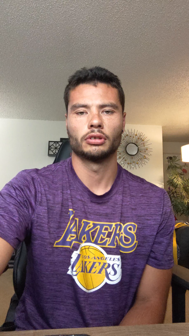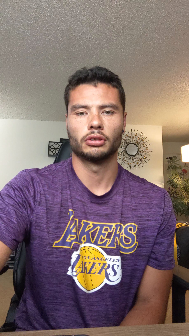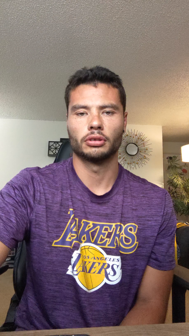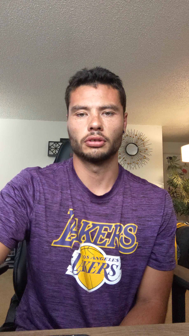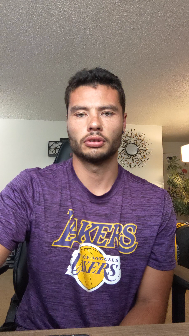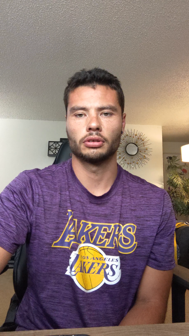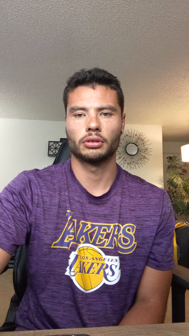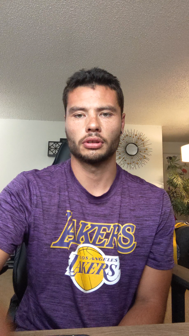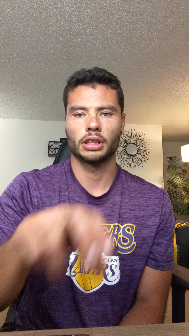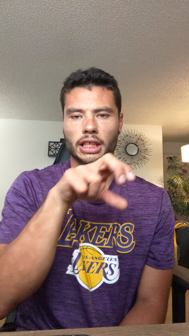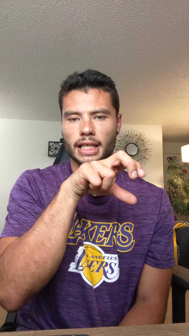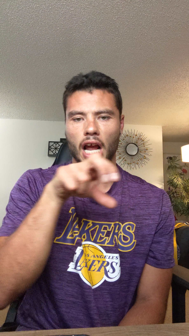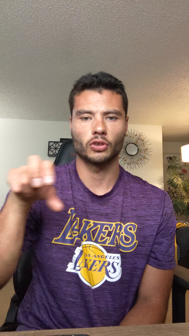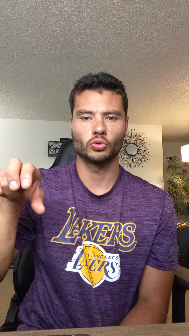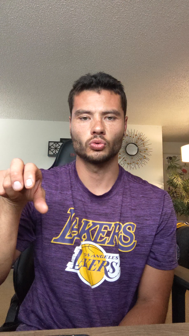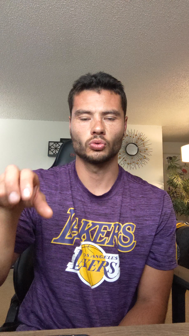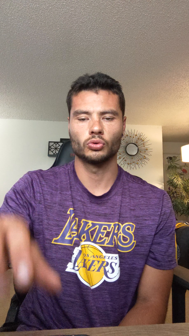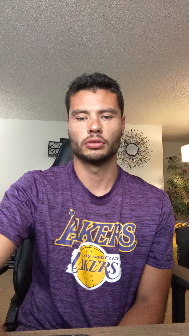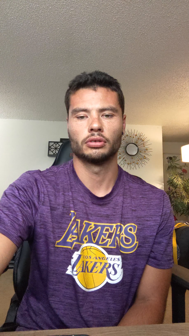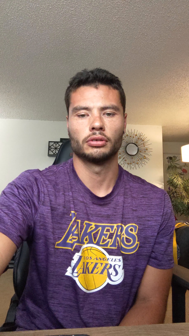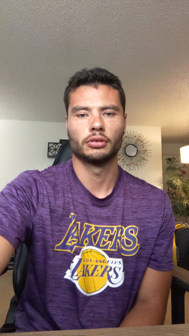couch